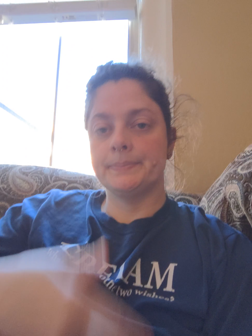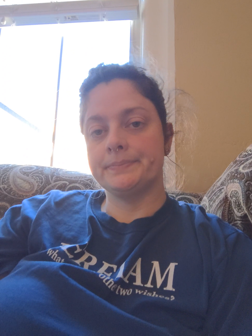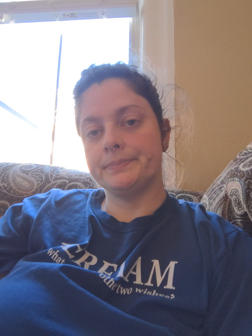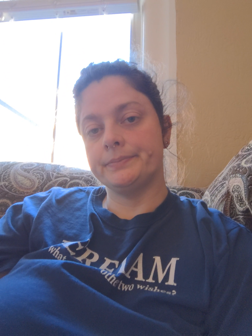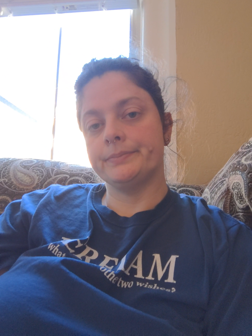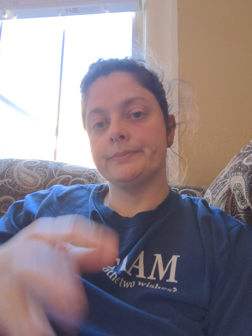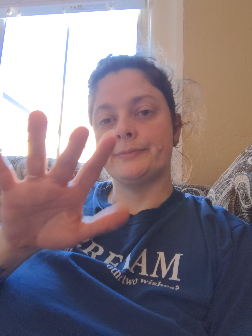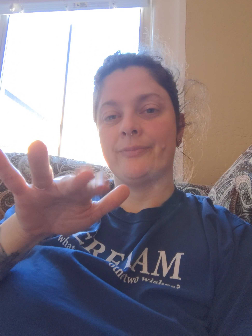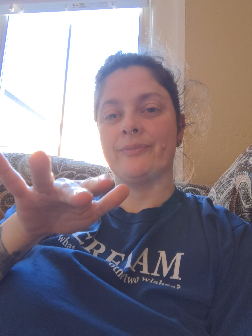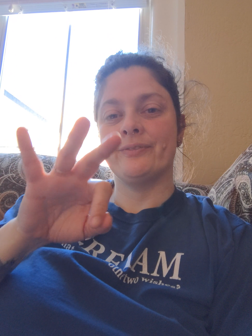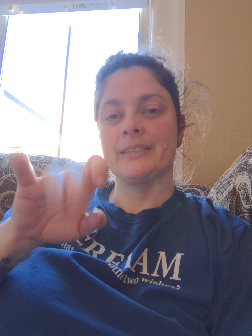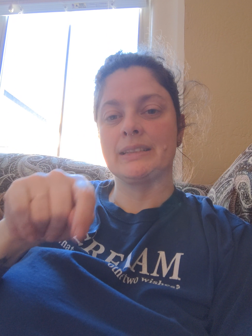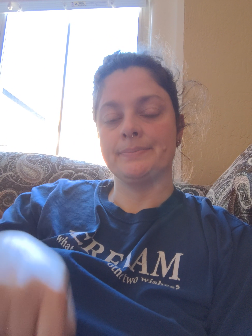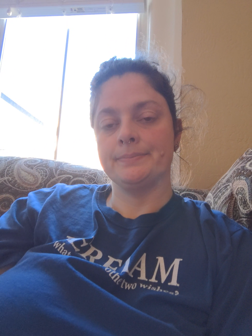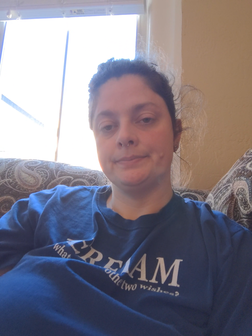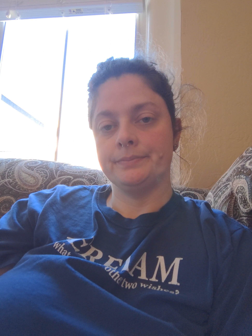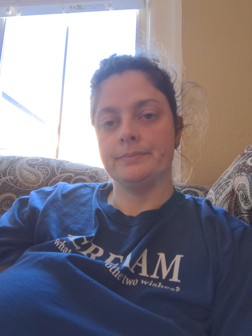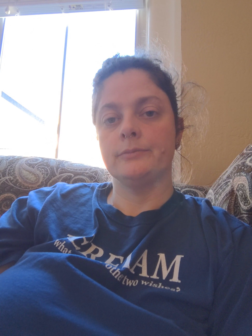feet